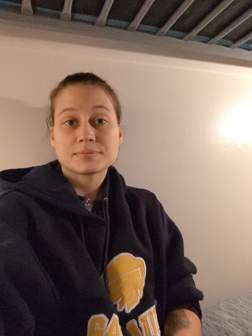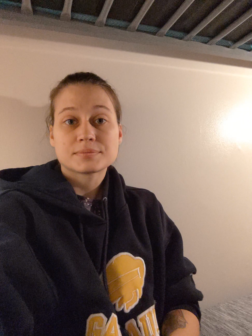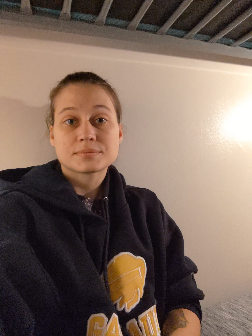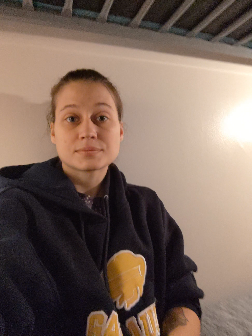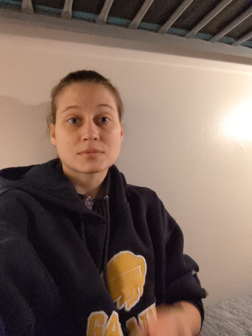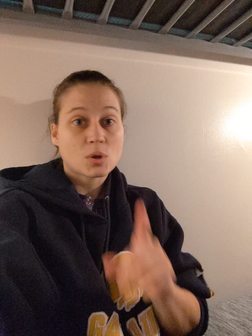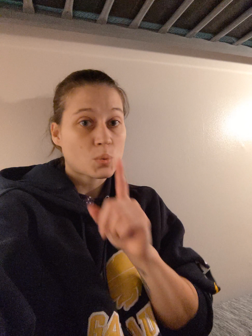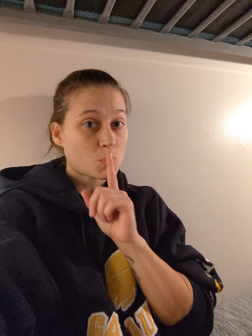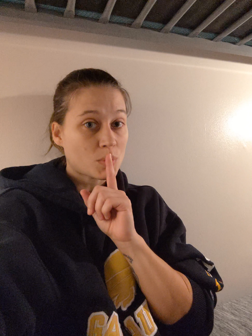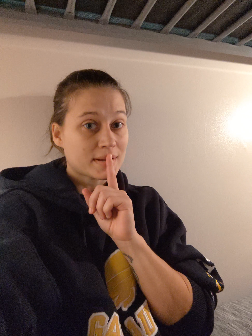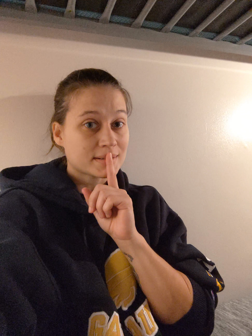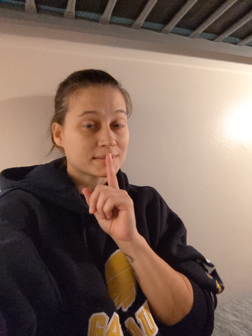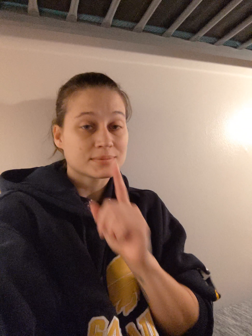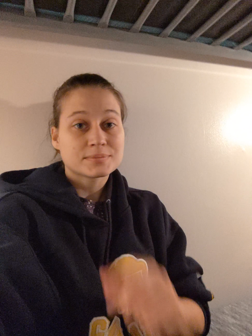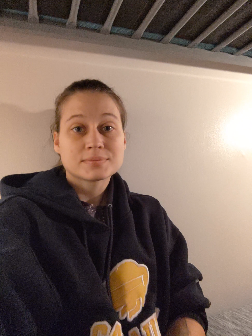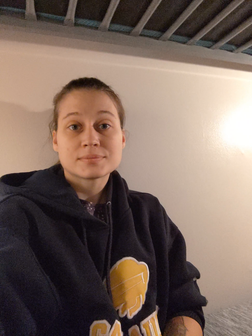quiet